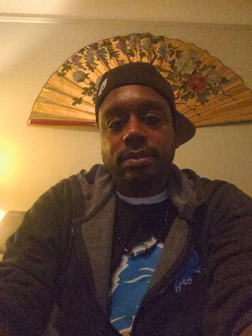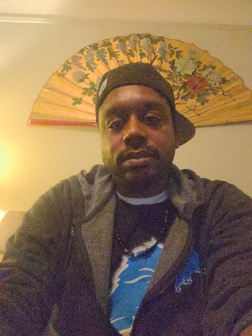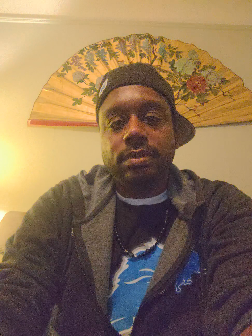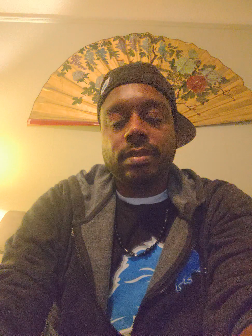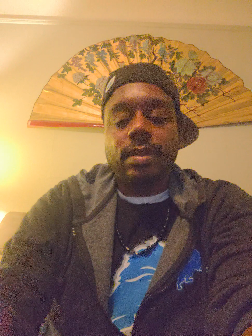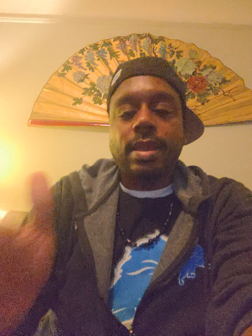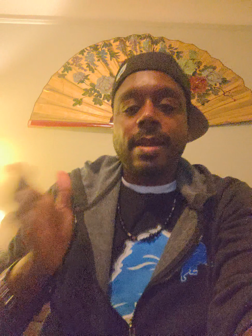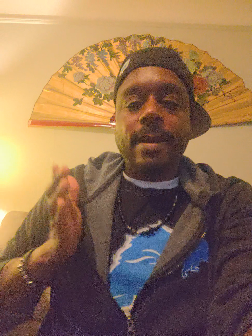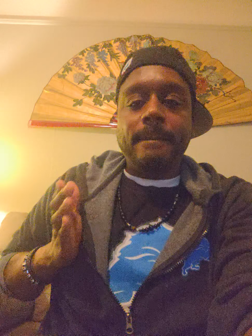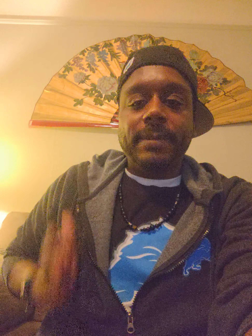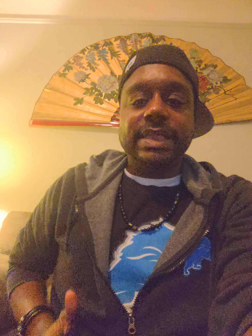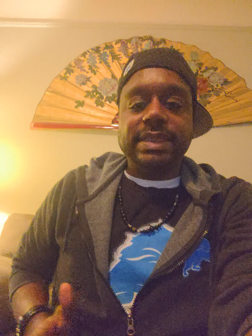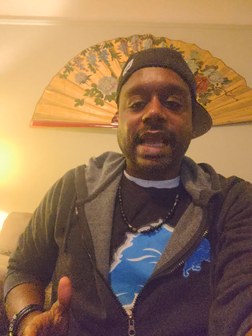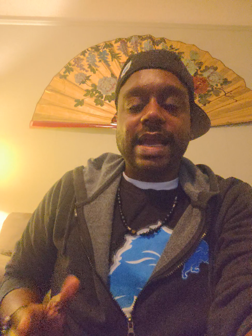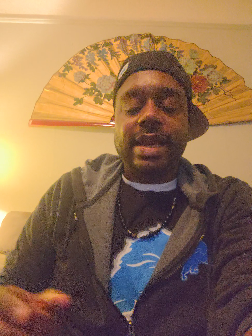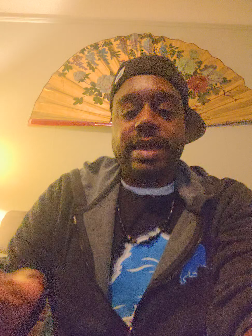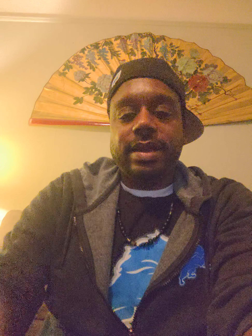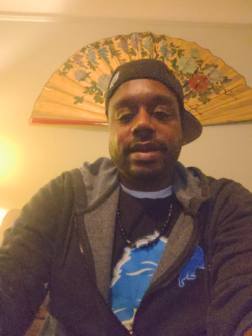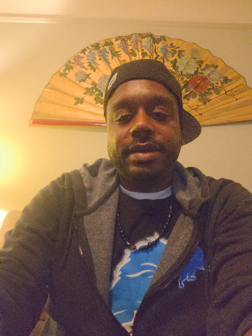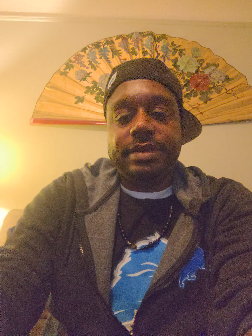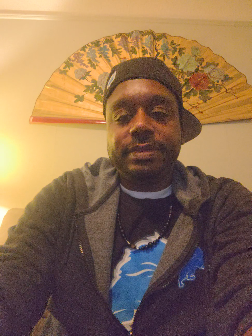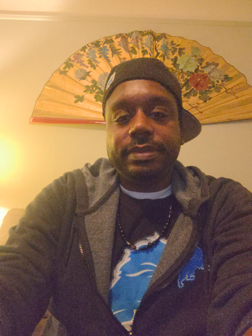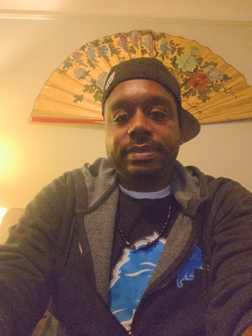beside